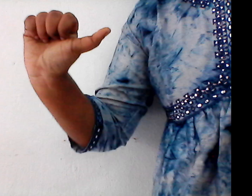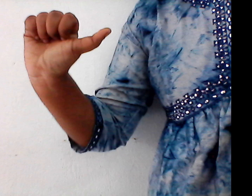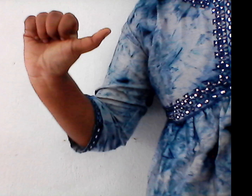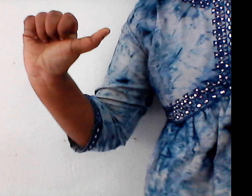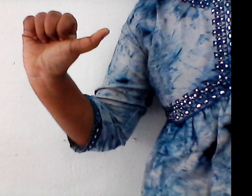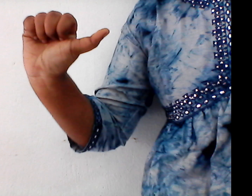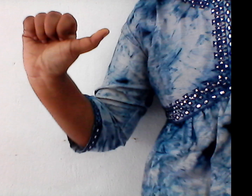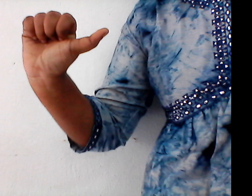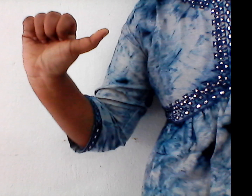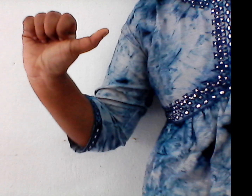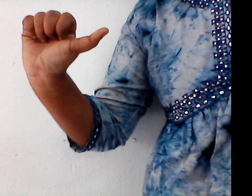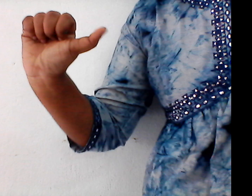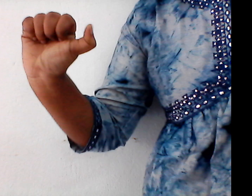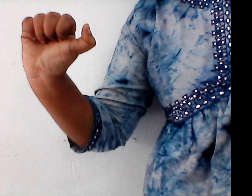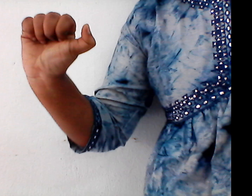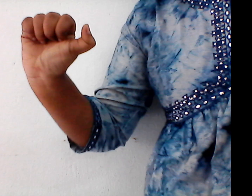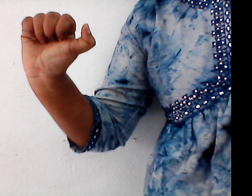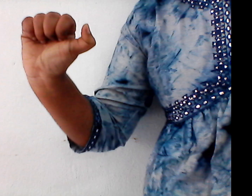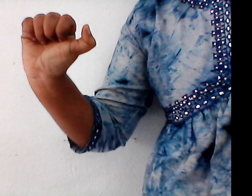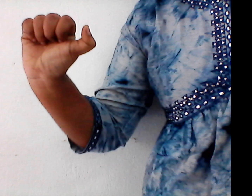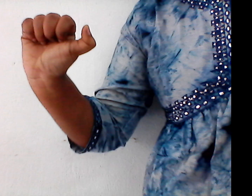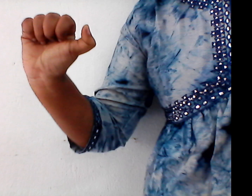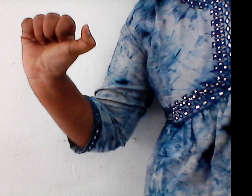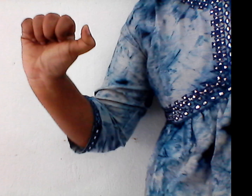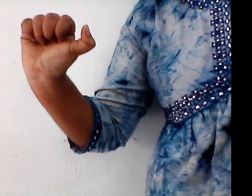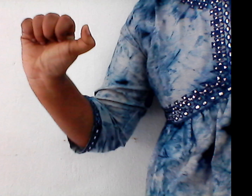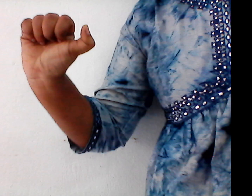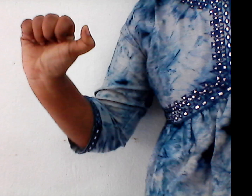ഏ